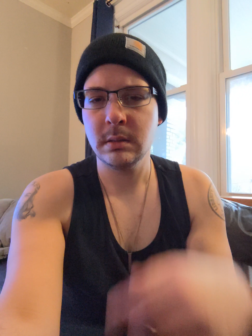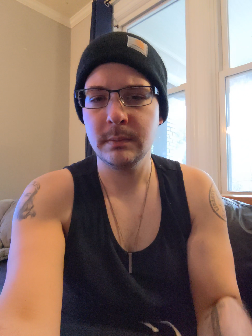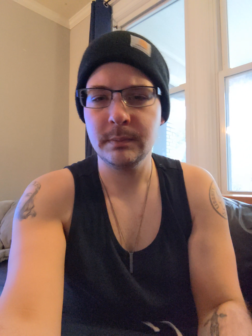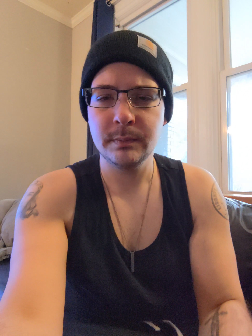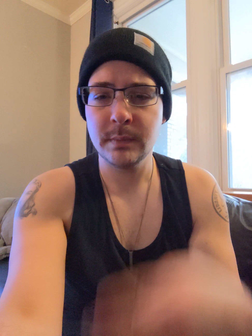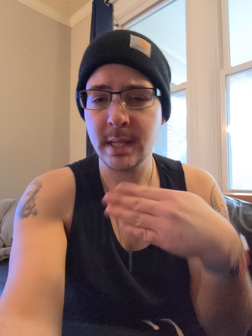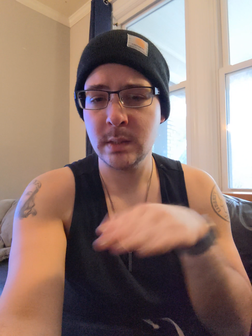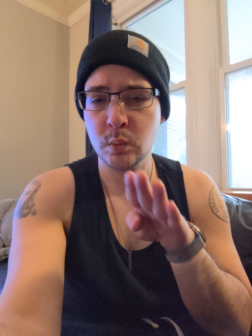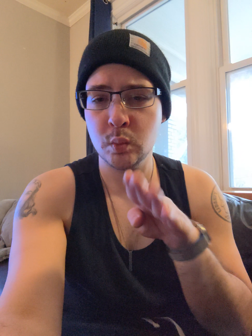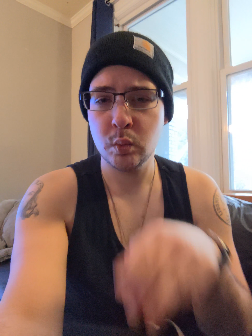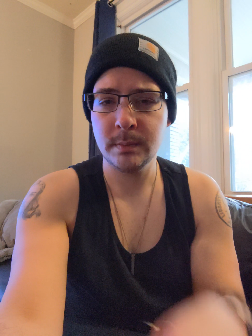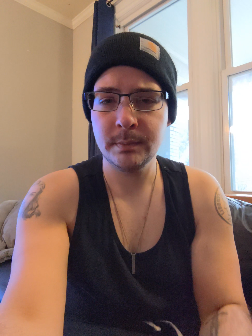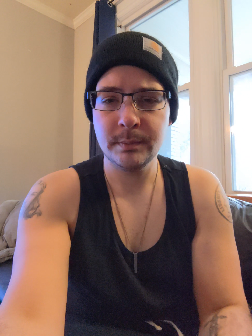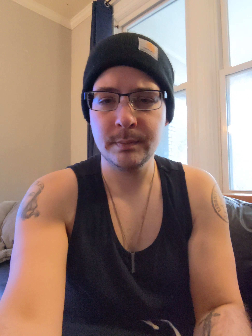into